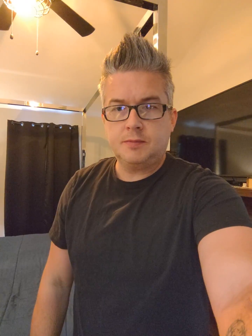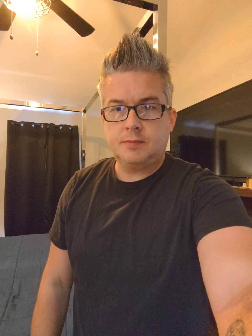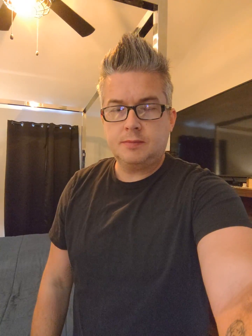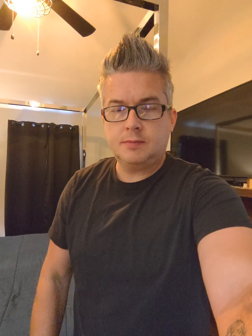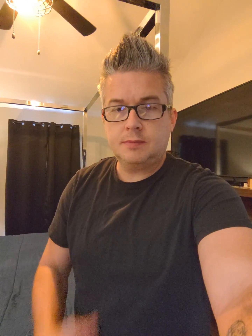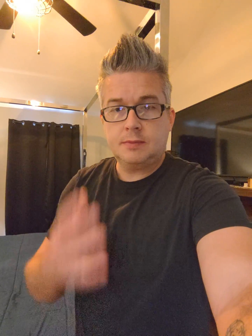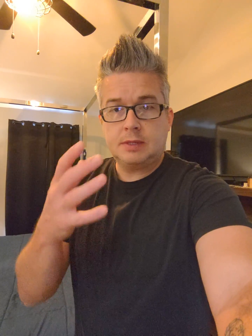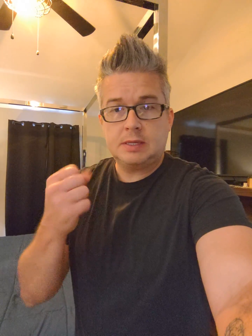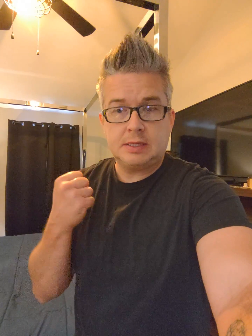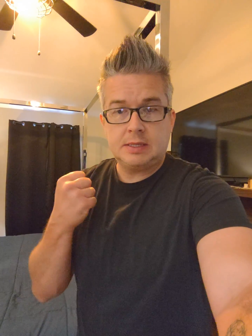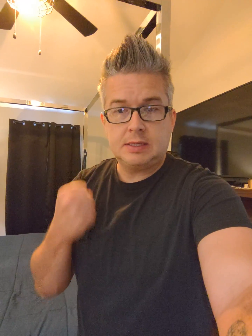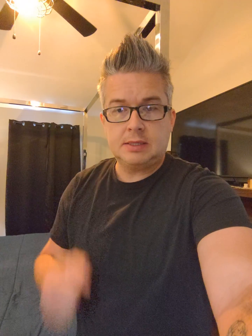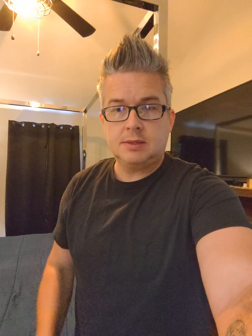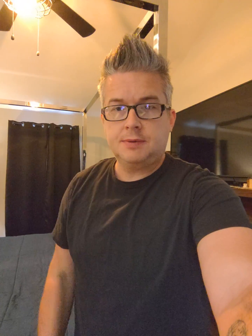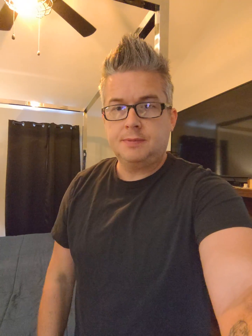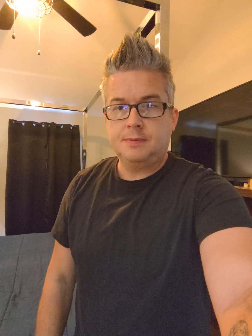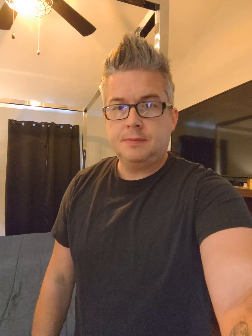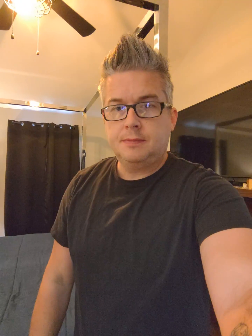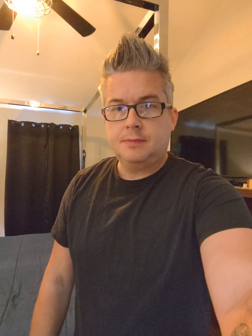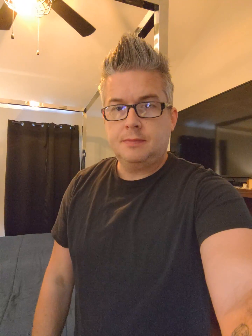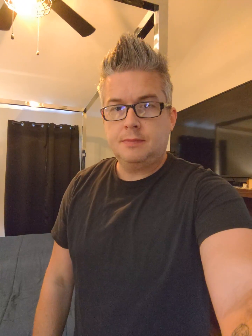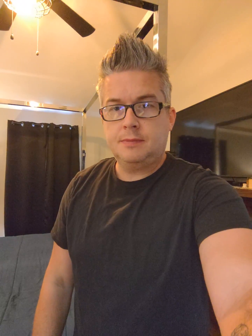get